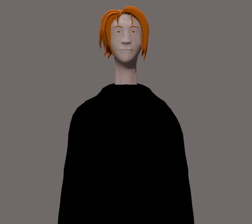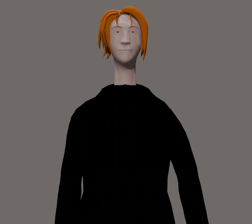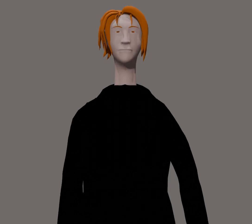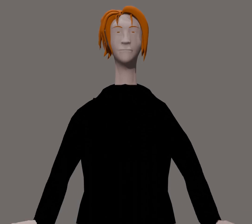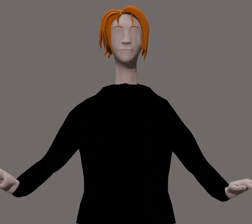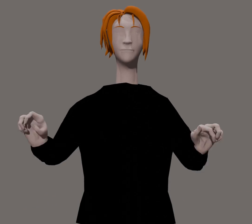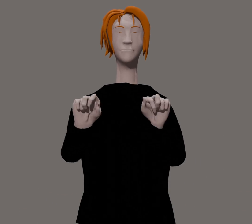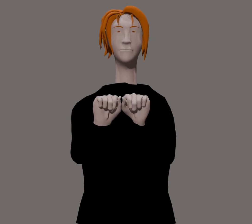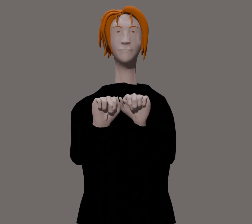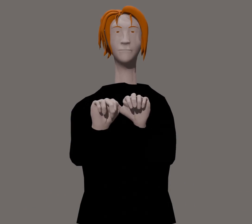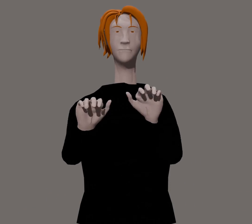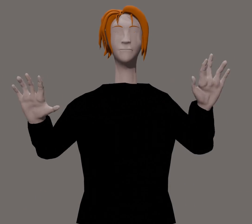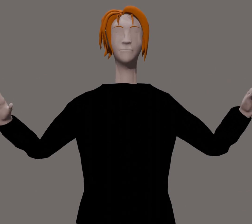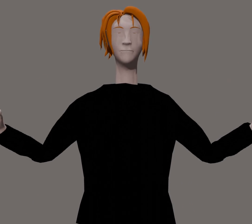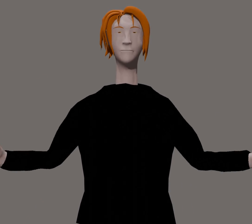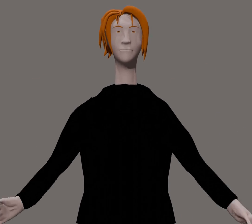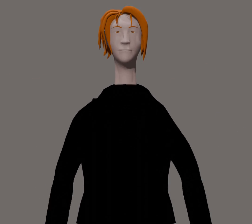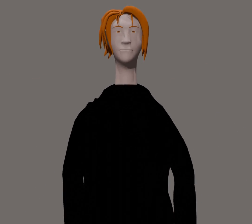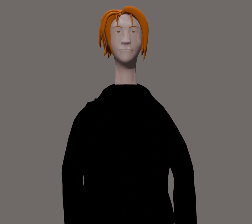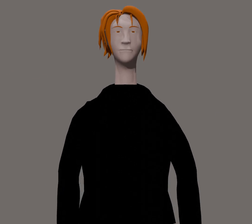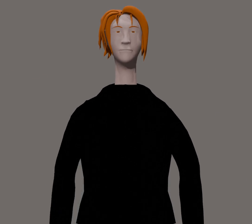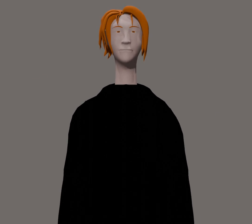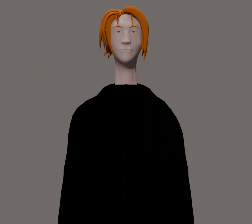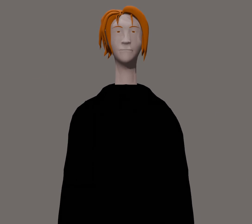Breakup